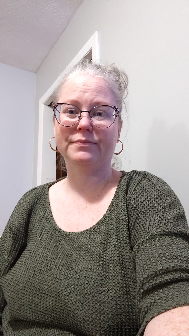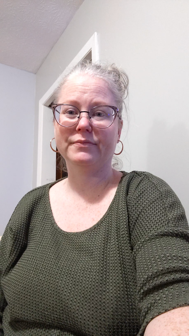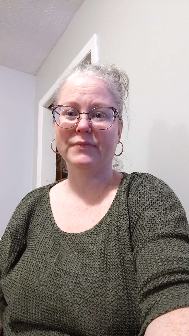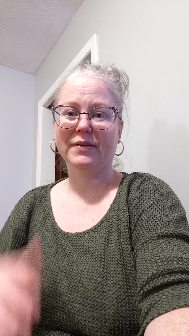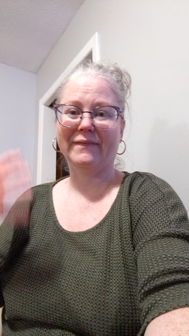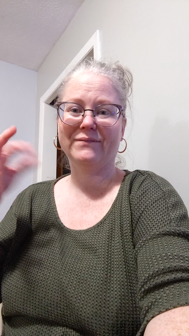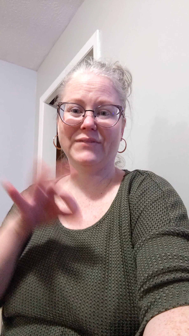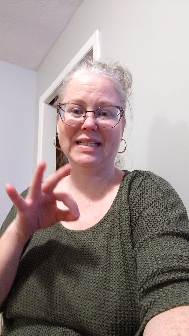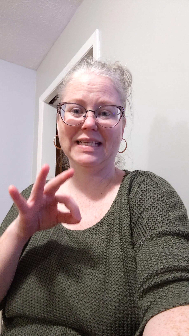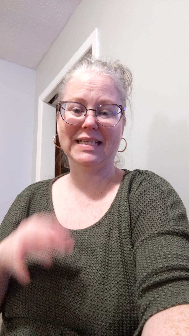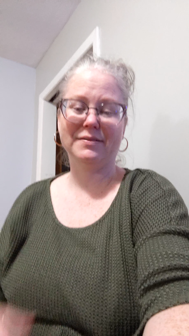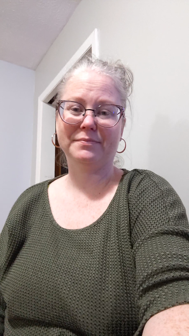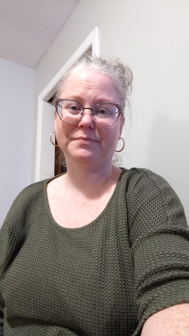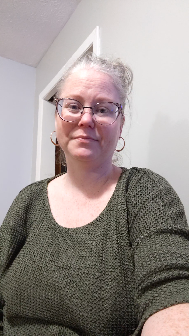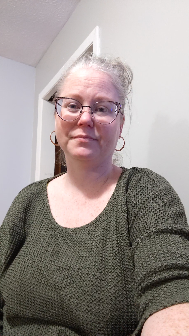fit